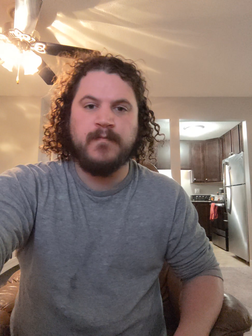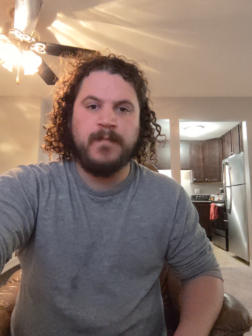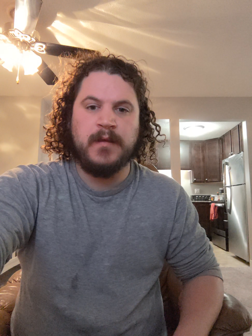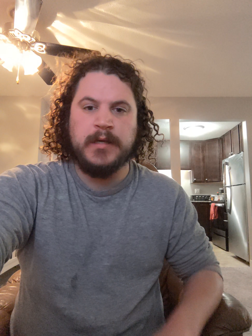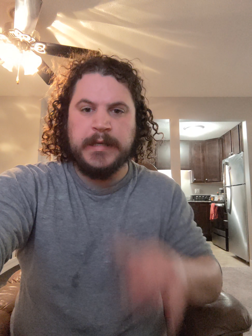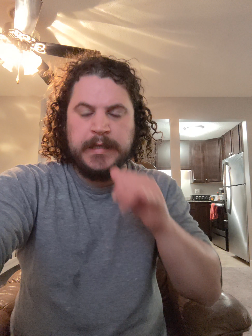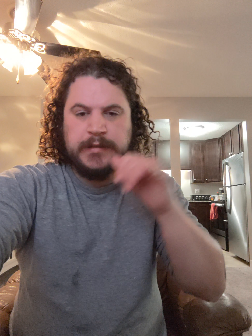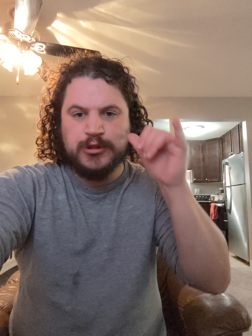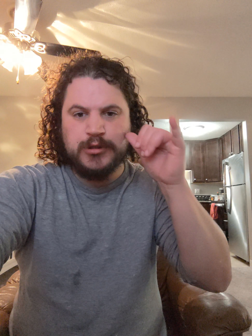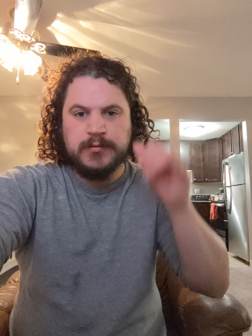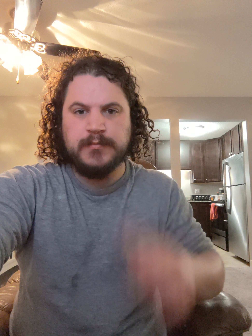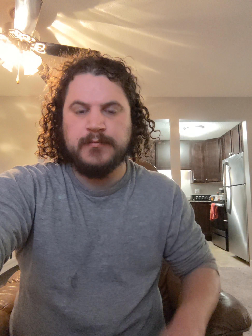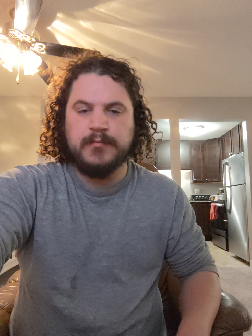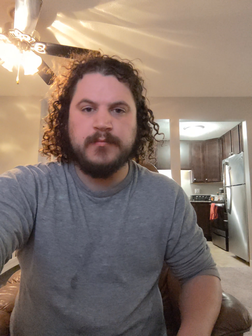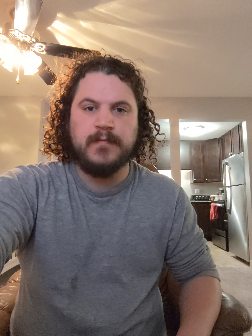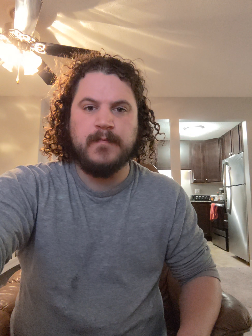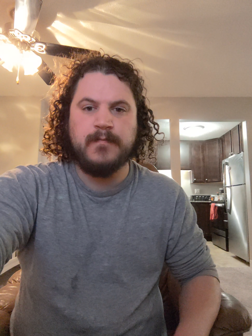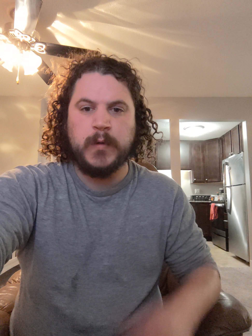yesterday